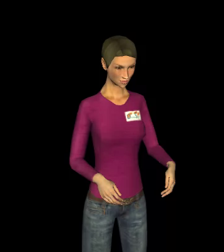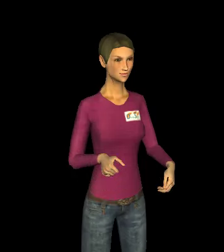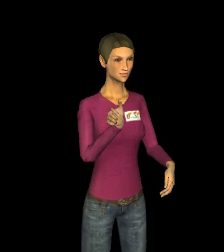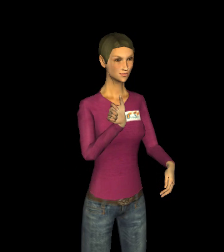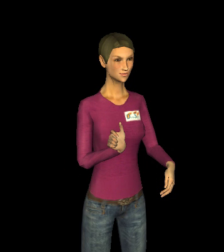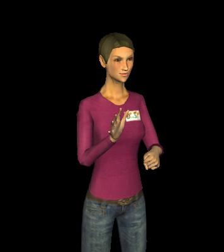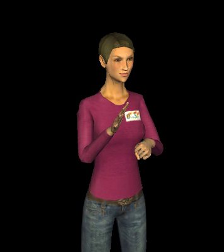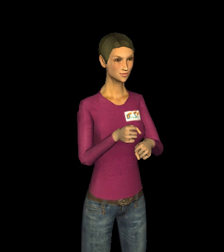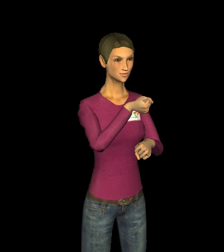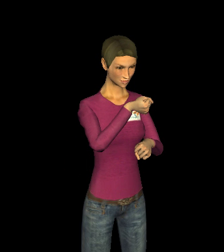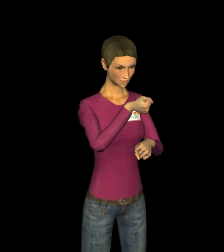فائز